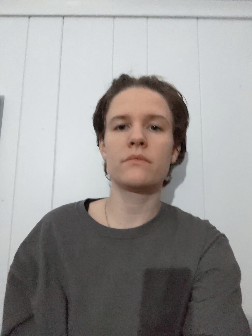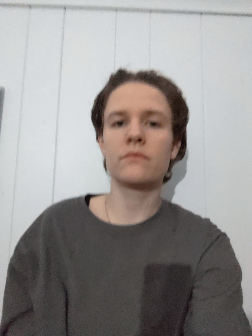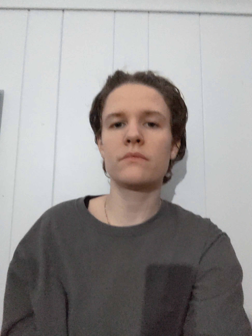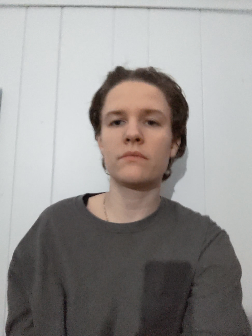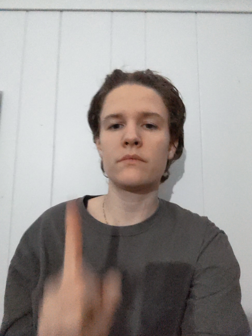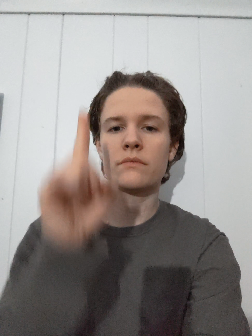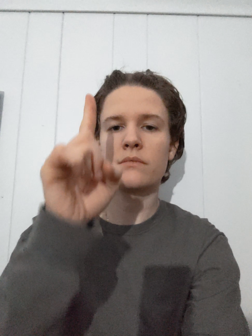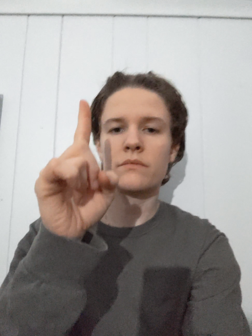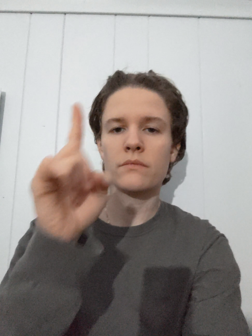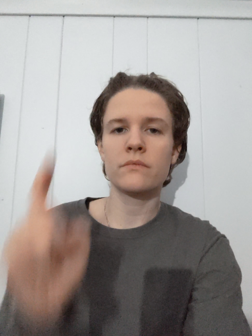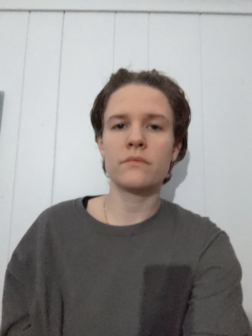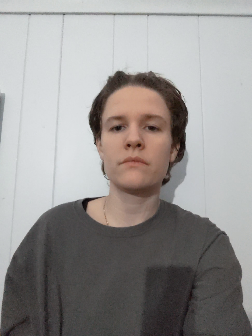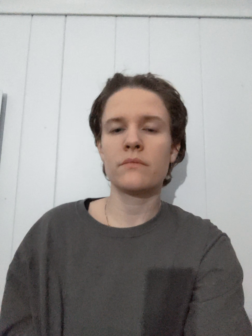up